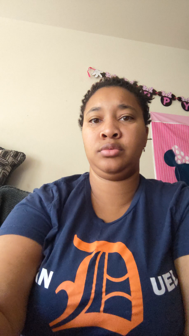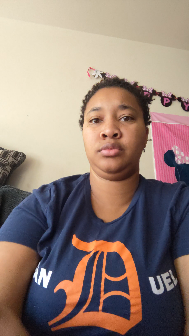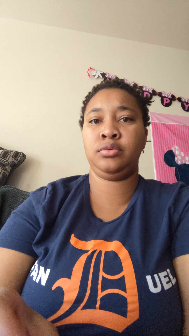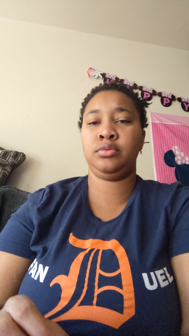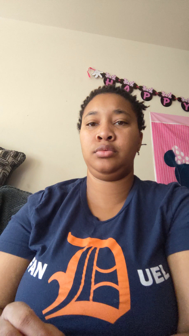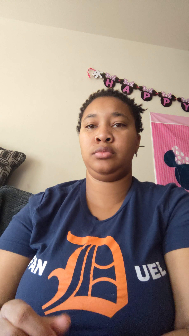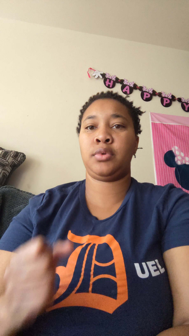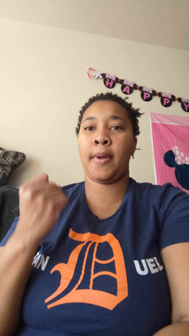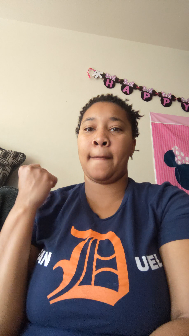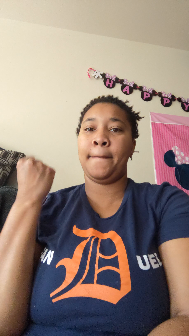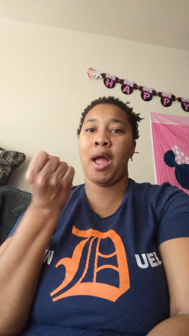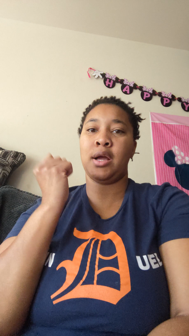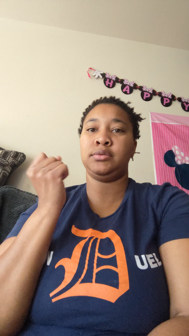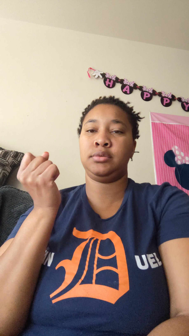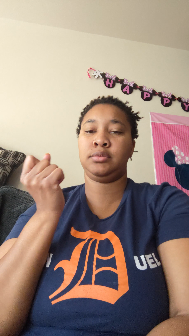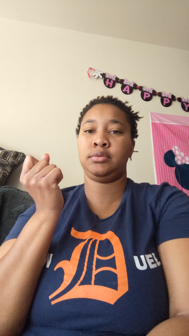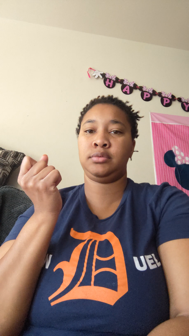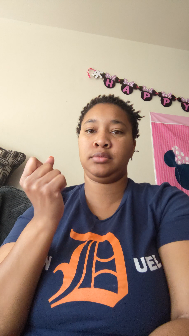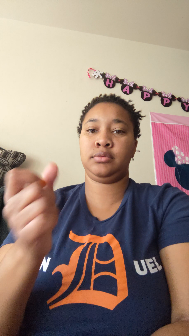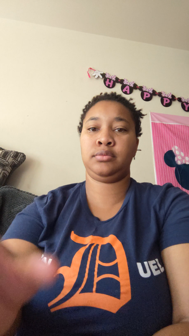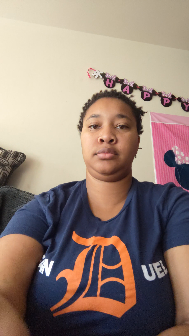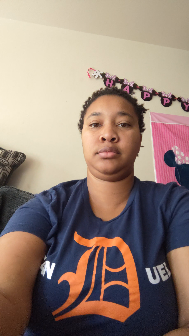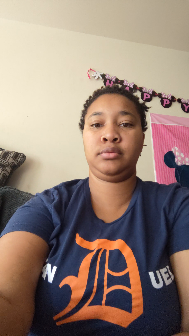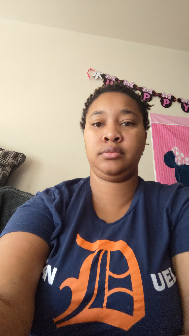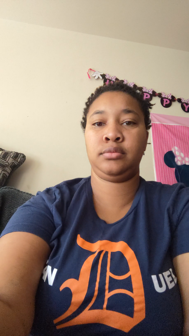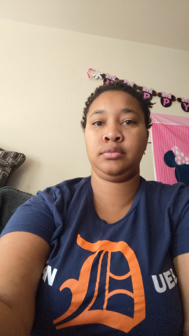bat